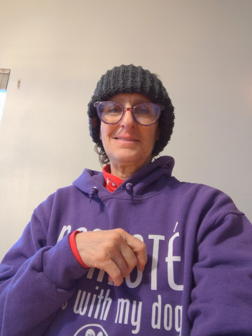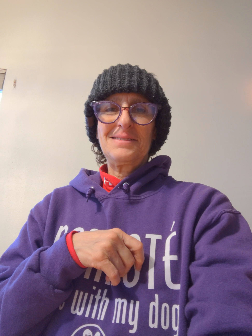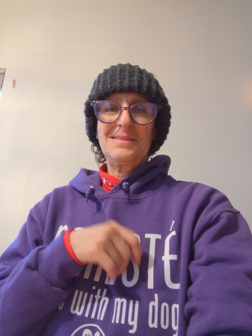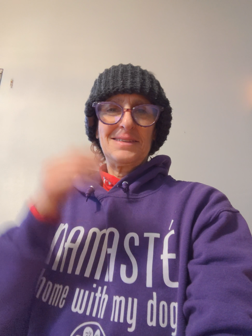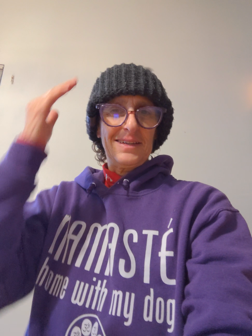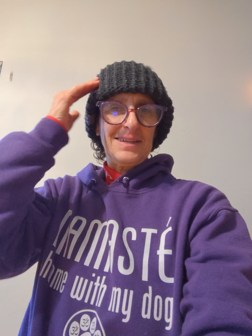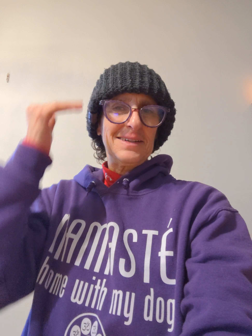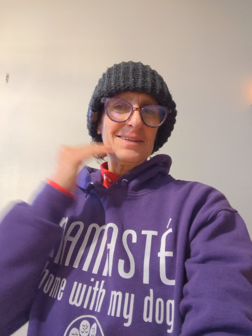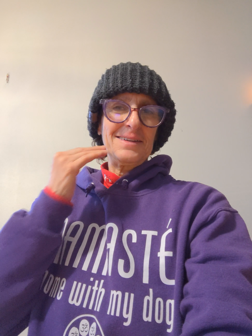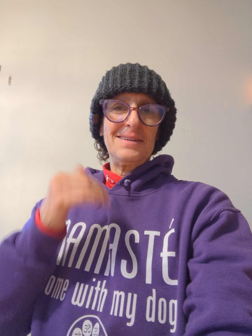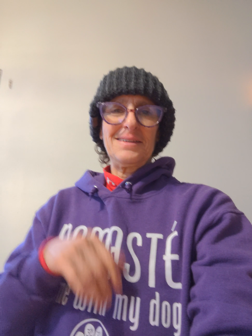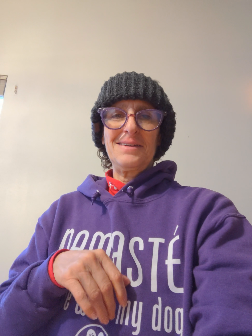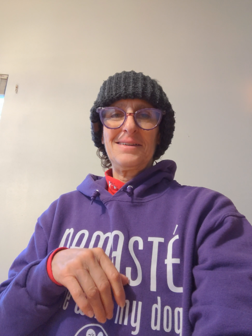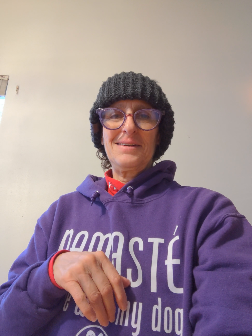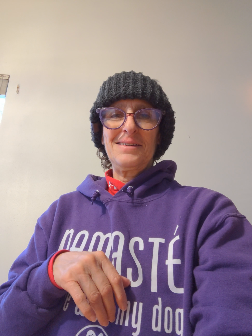head